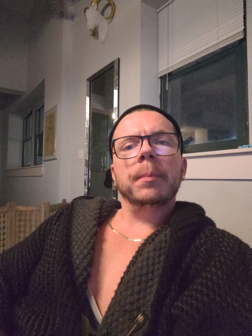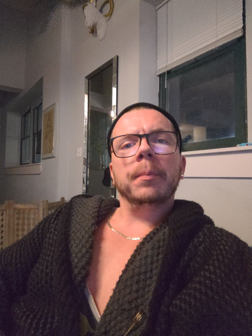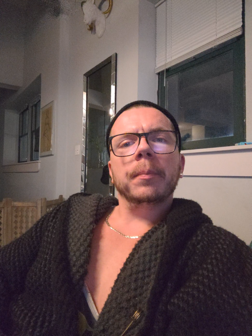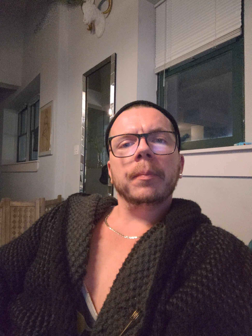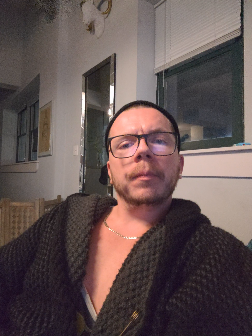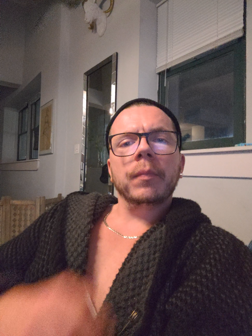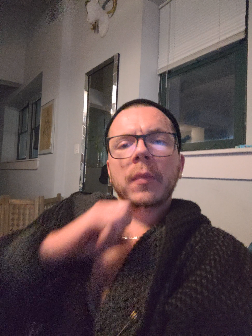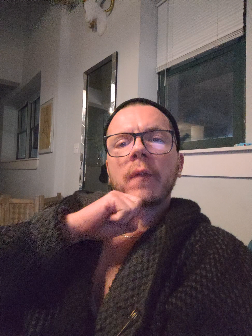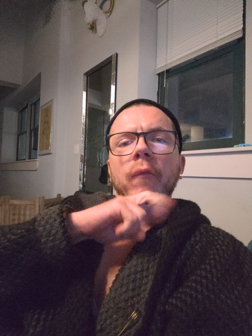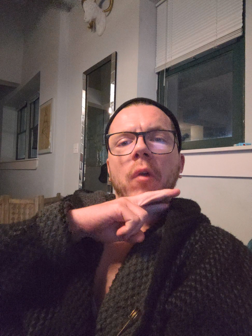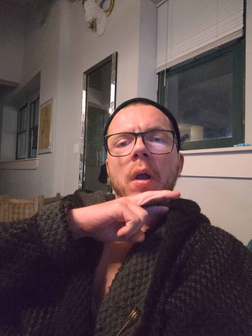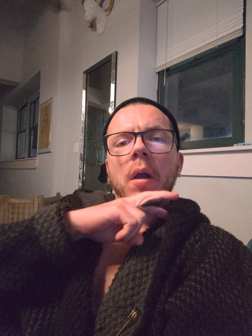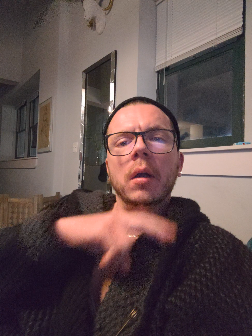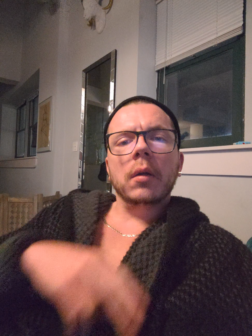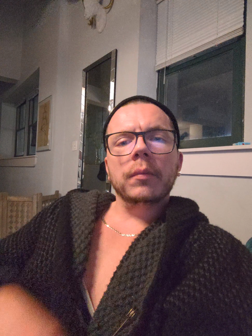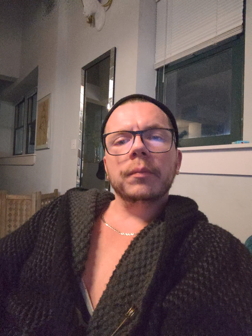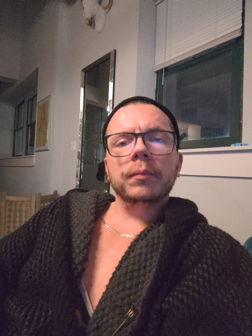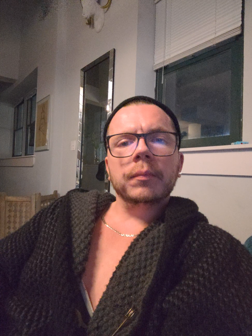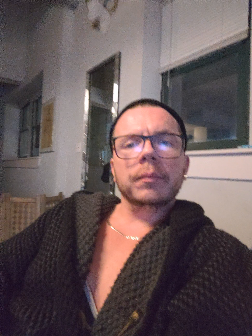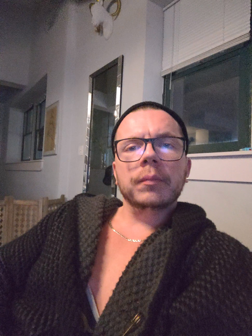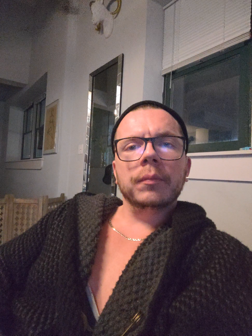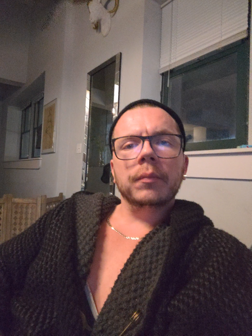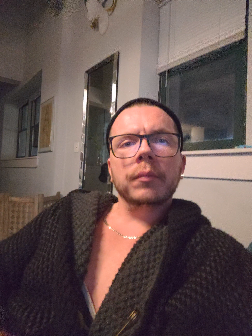frog